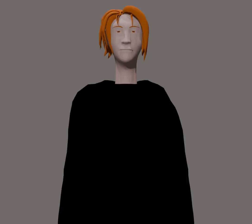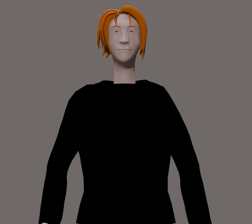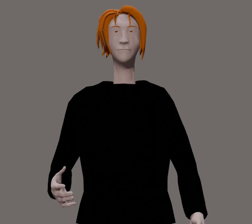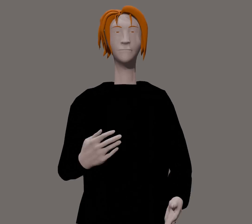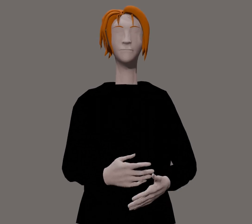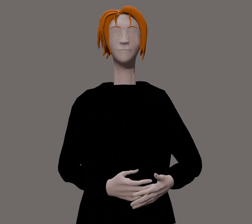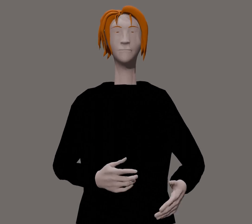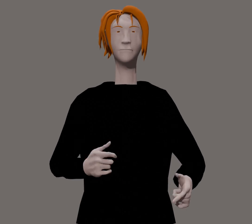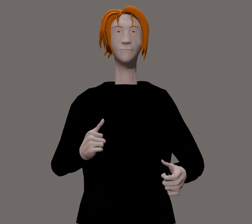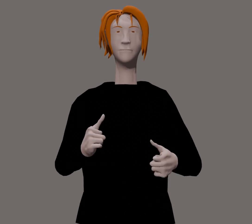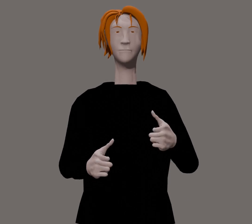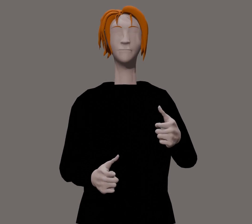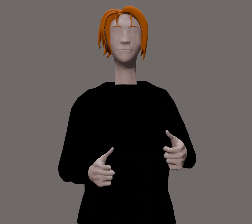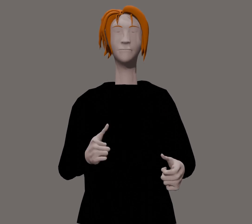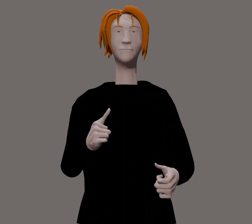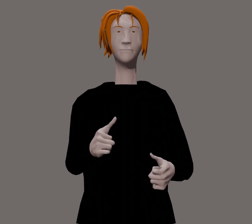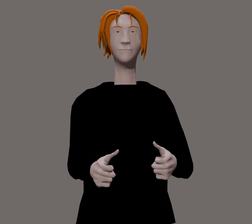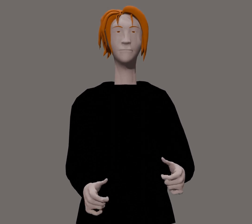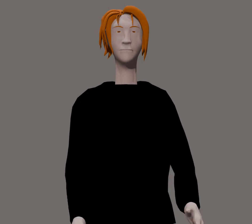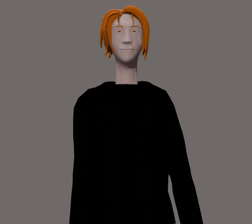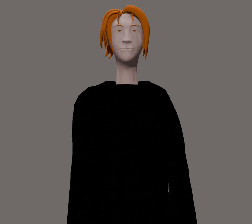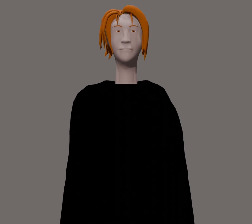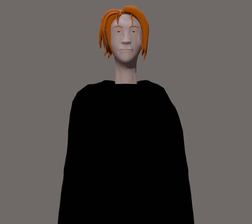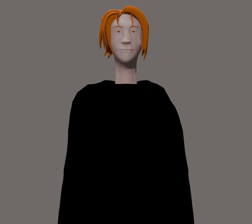Charity